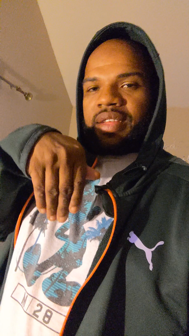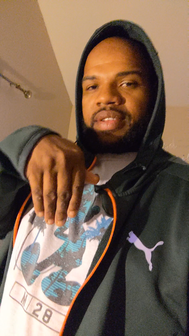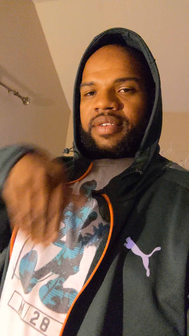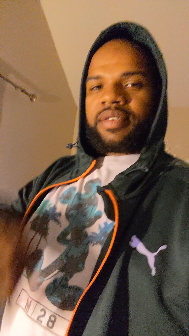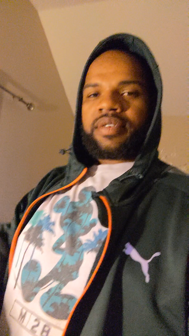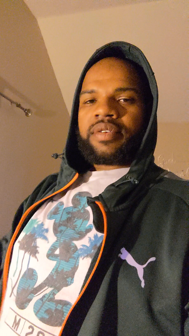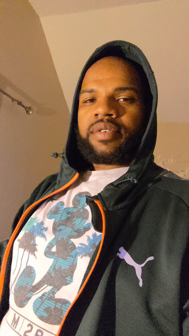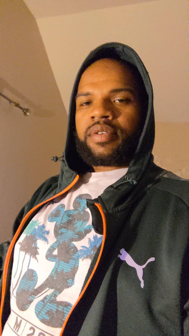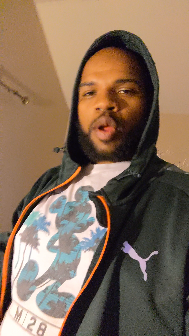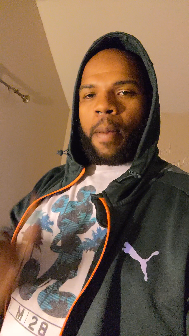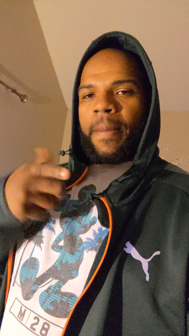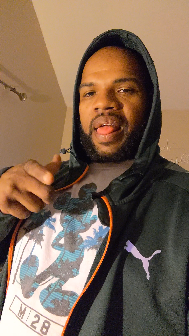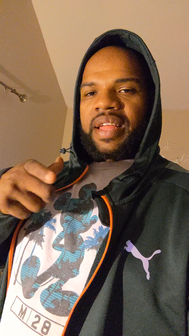plate